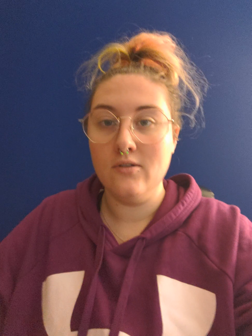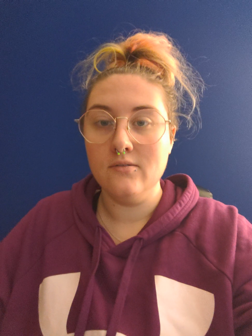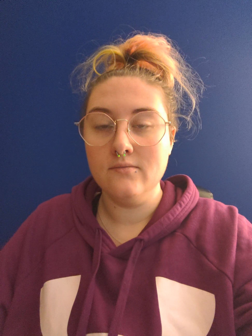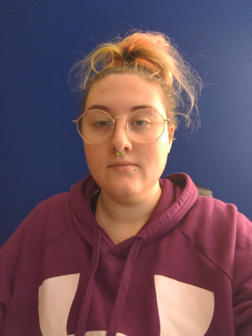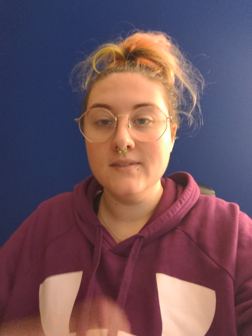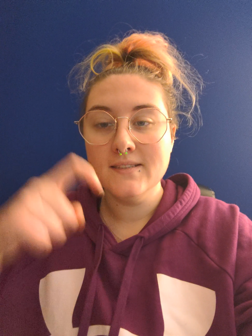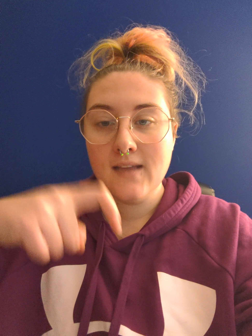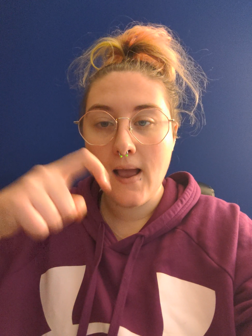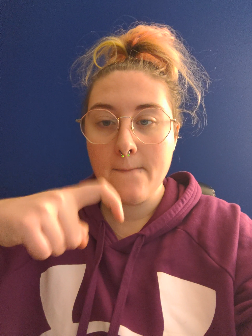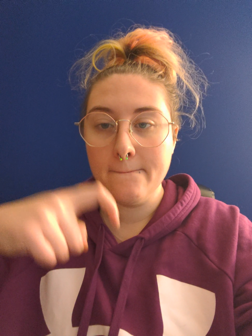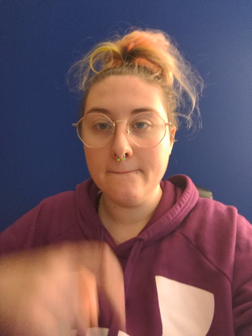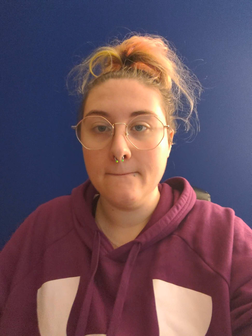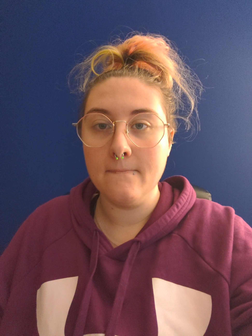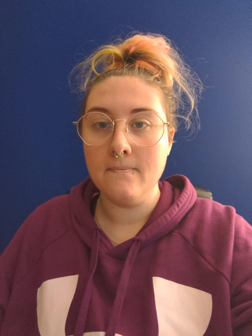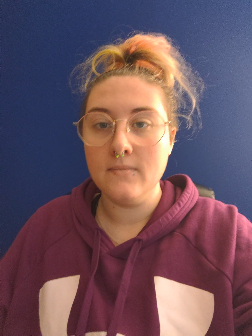time